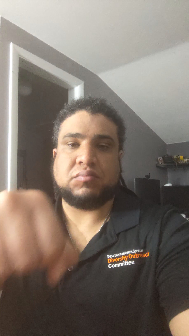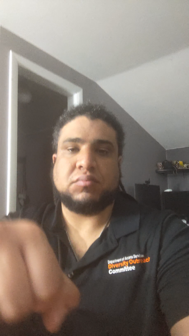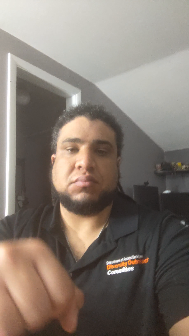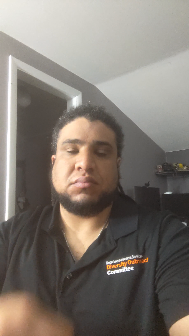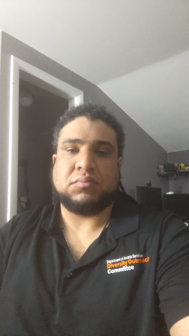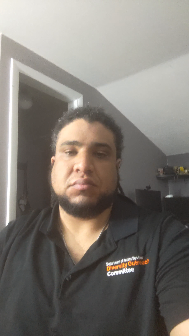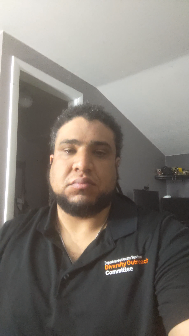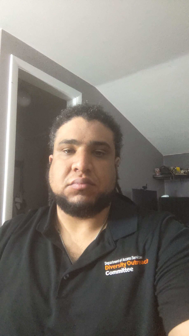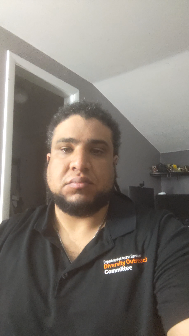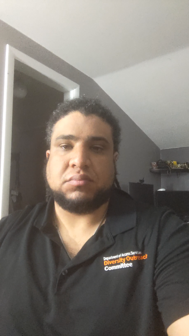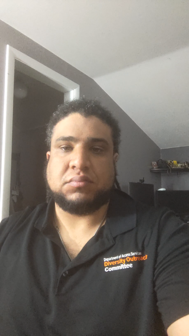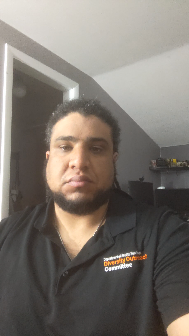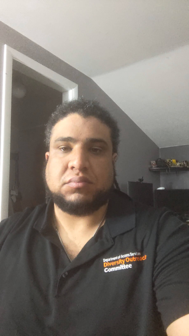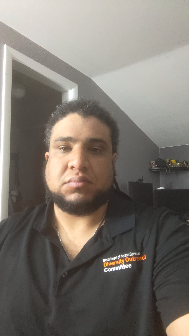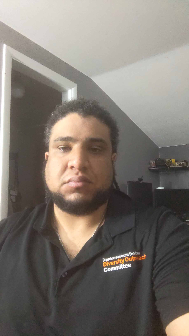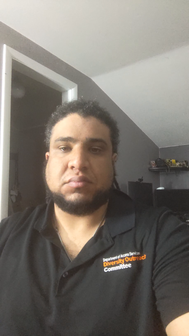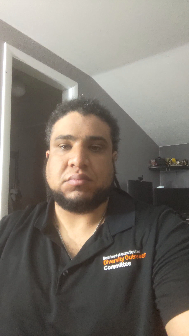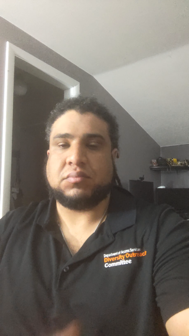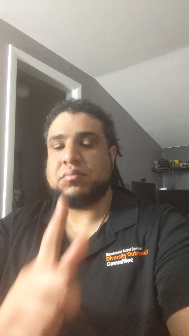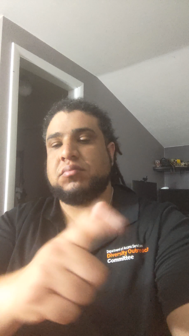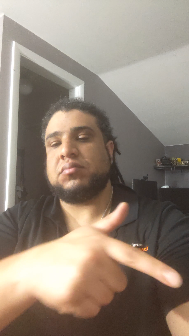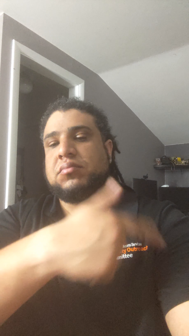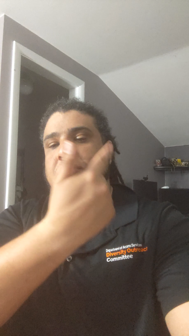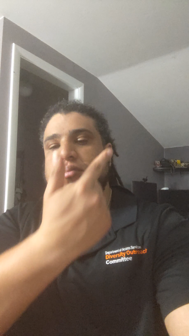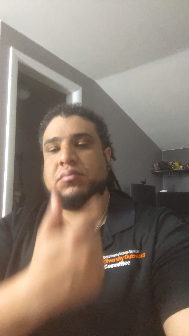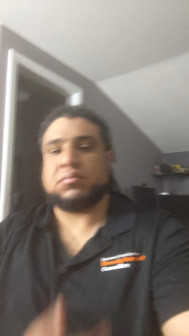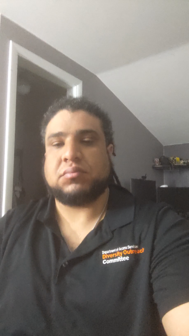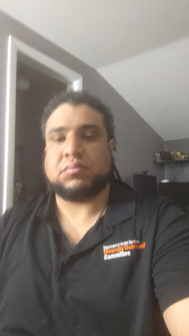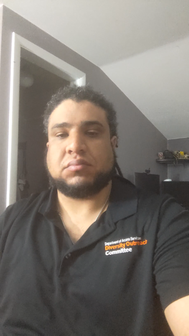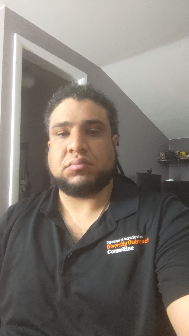long